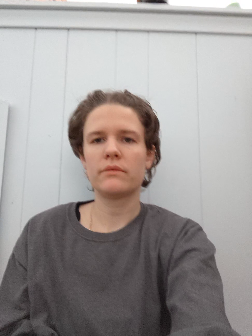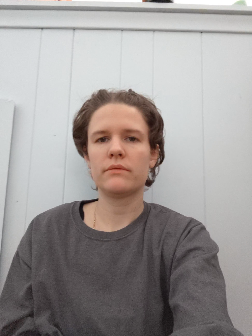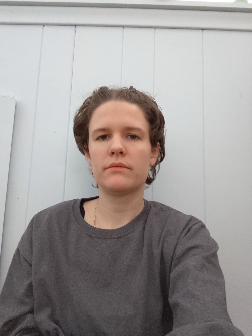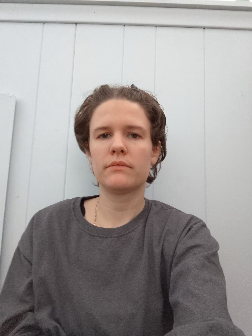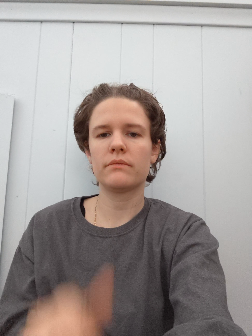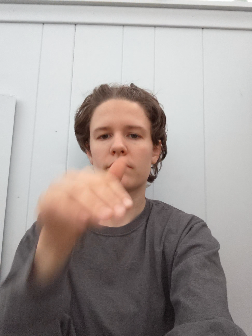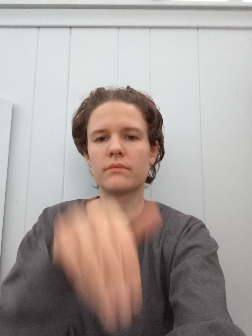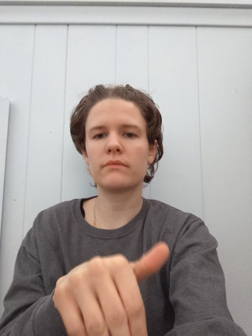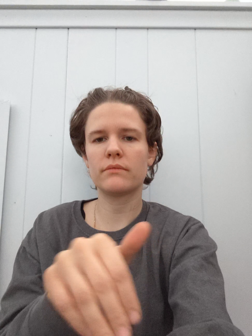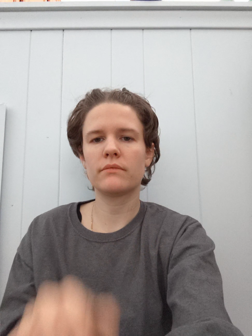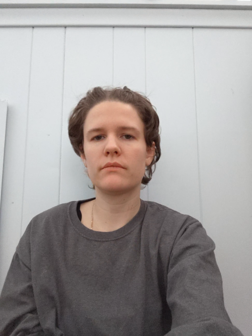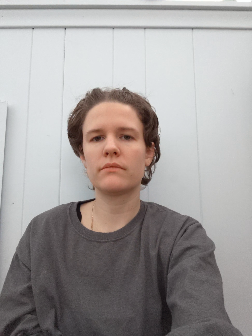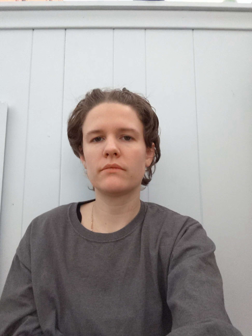night